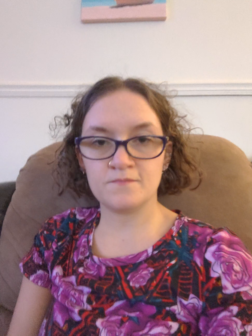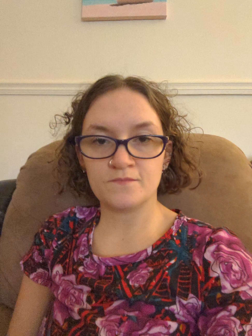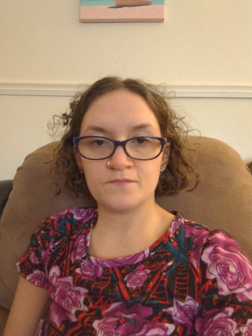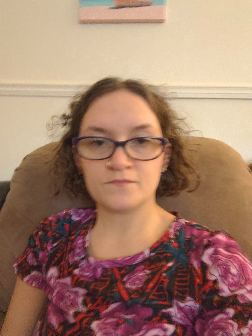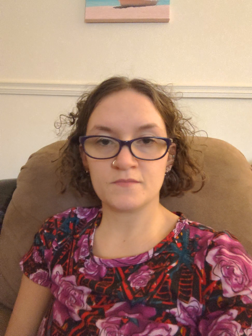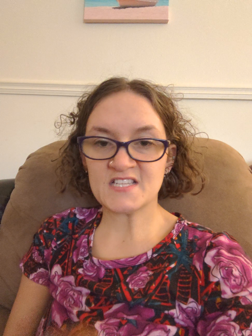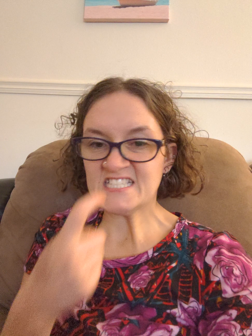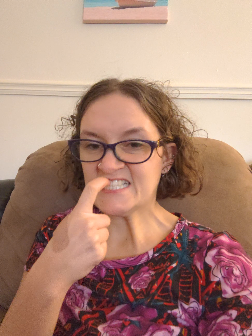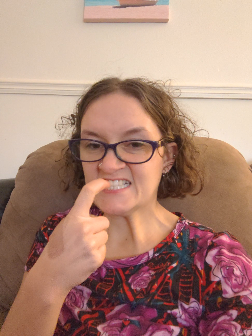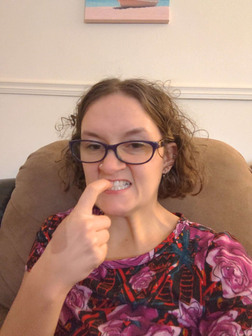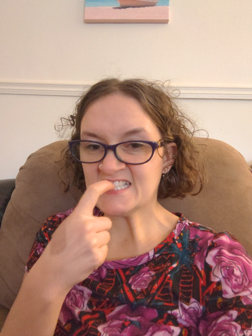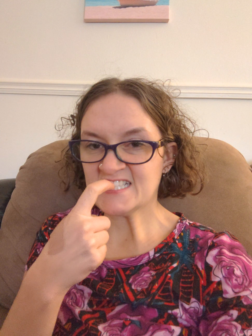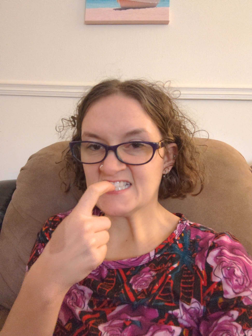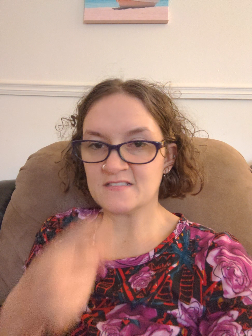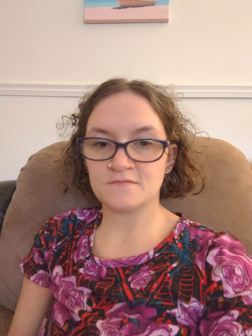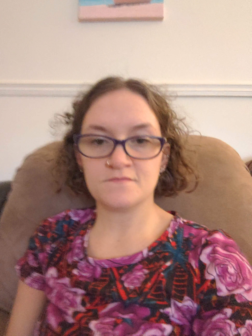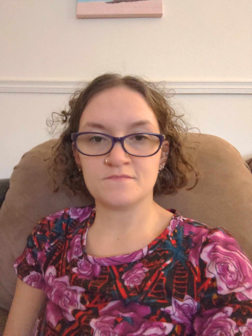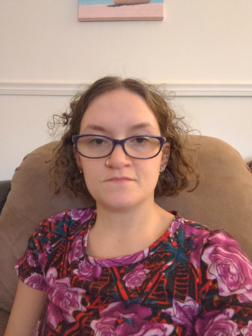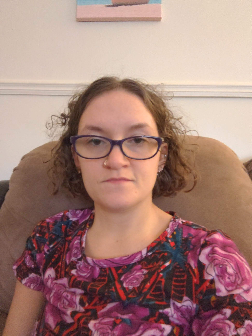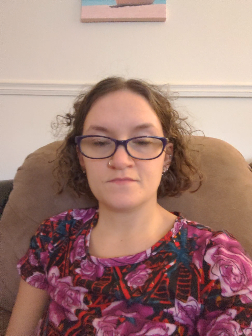window